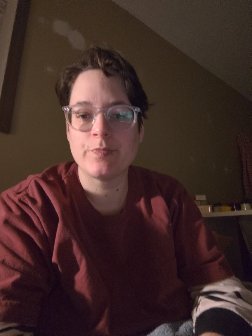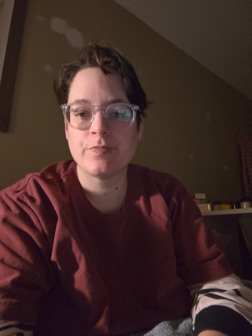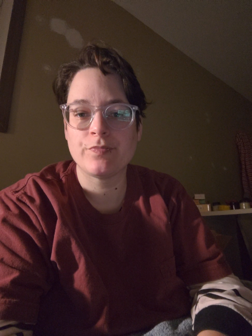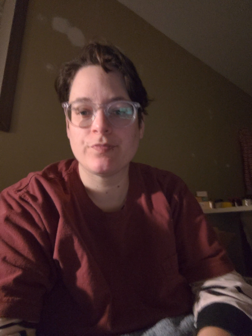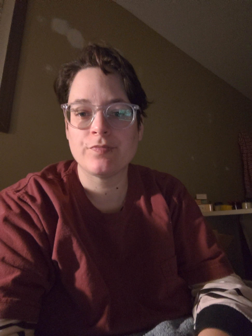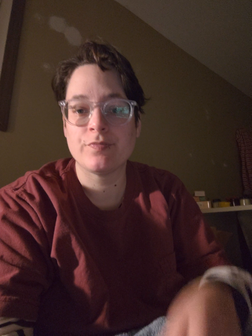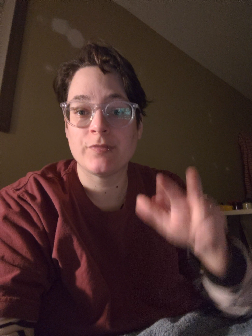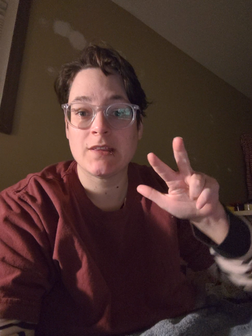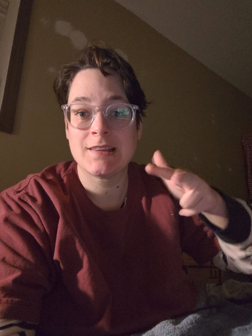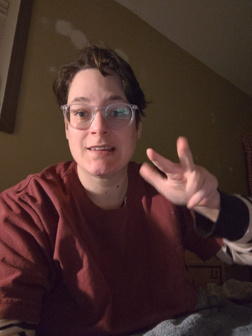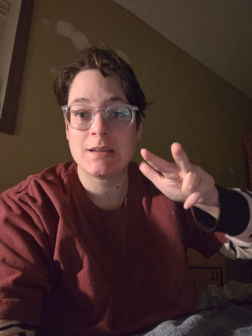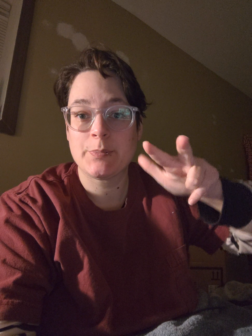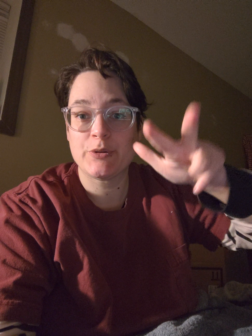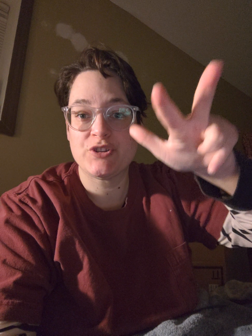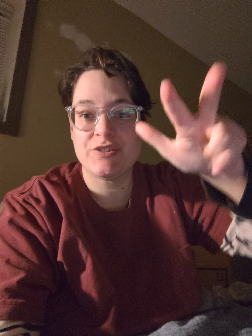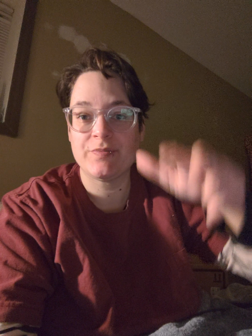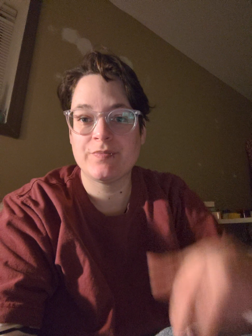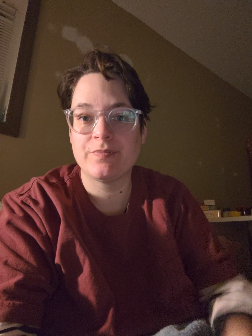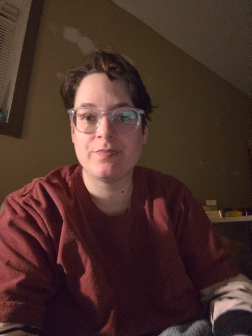helicopter